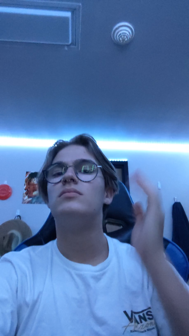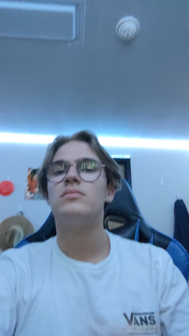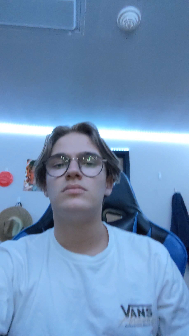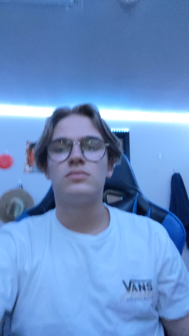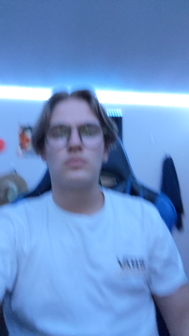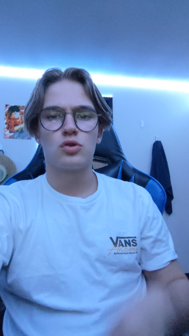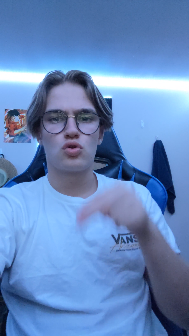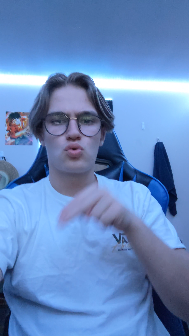nurse